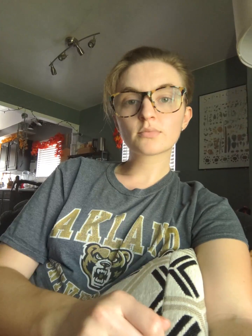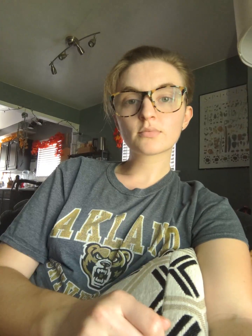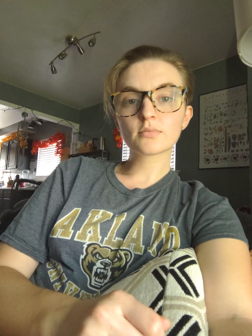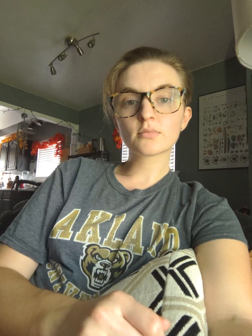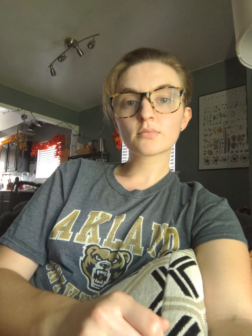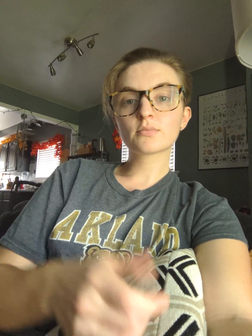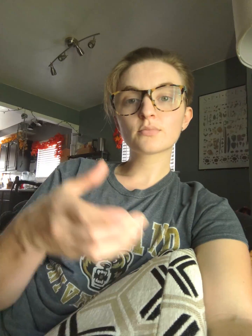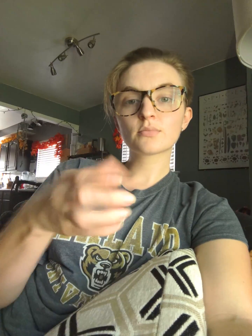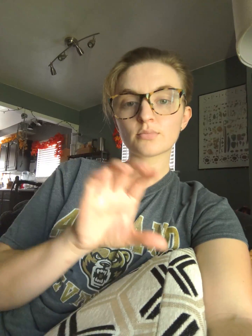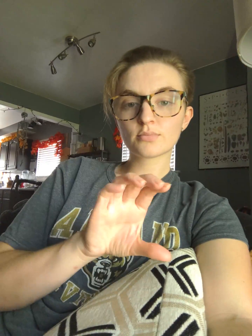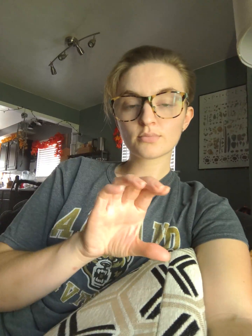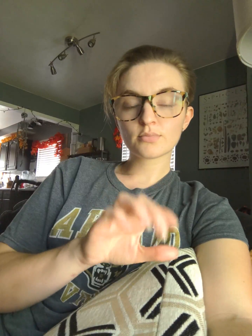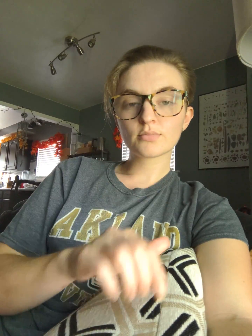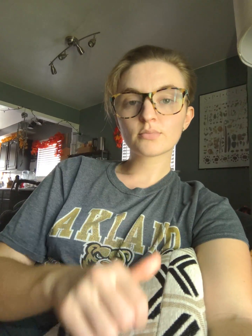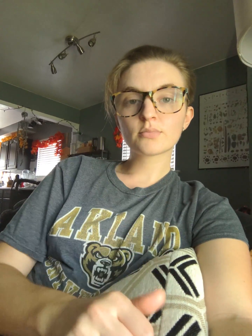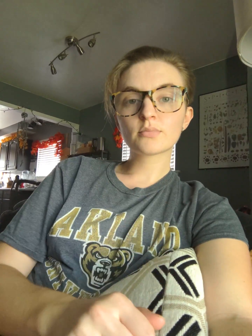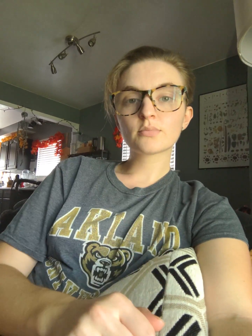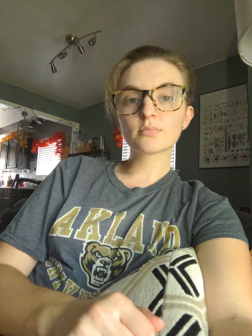dump